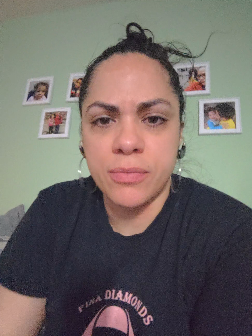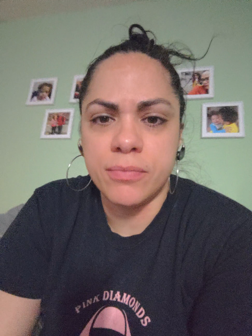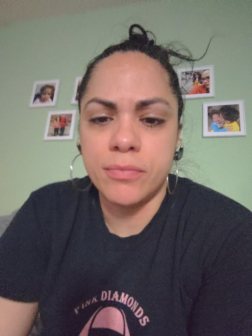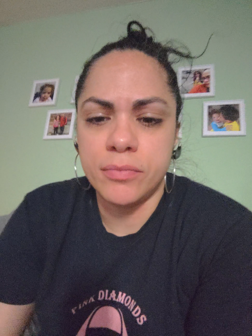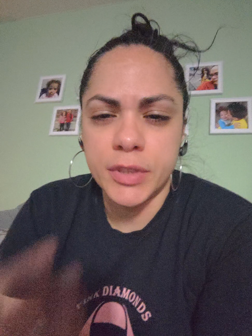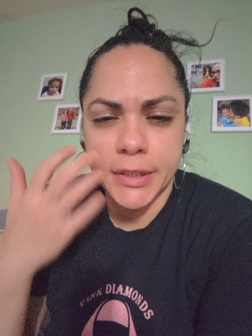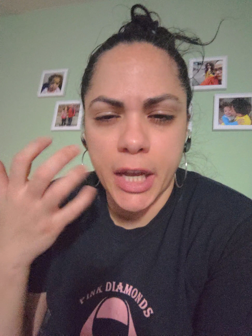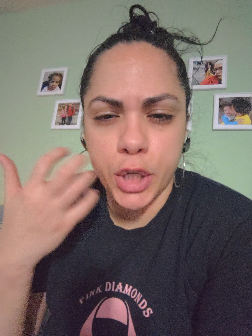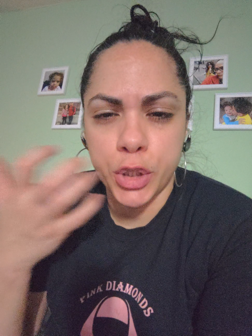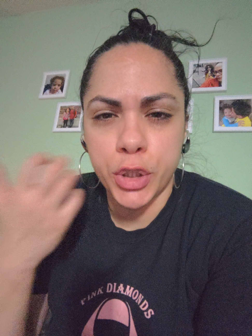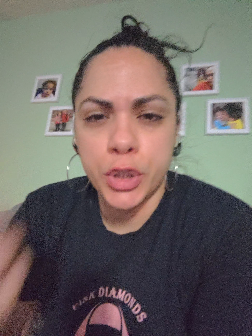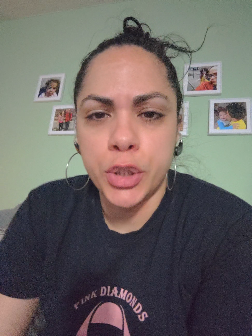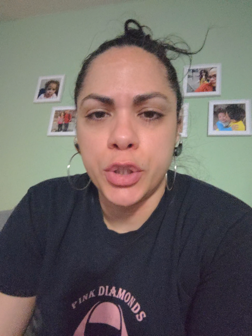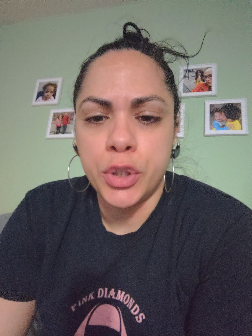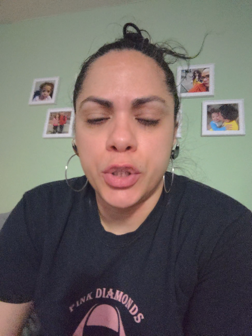tiger